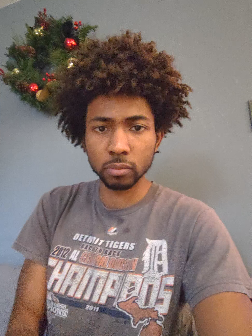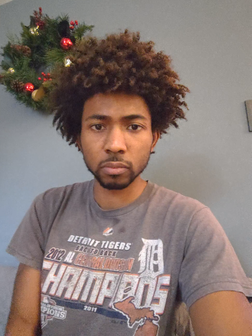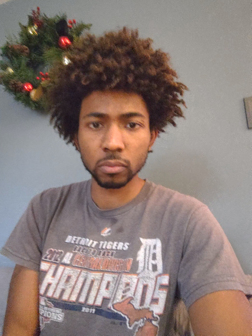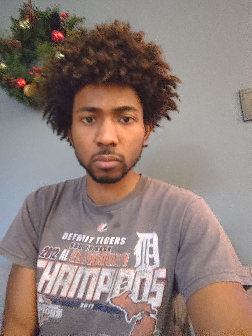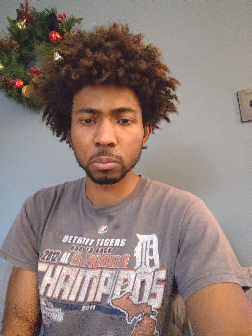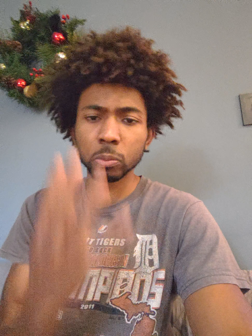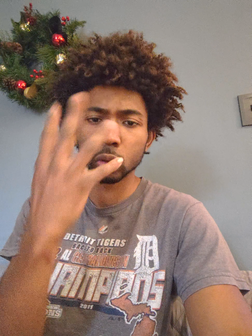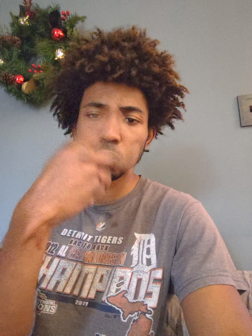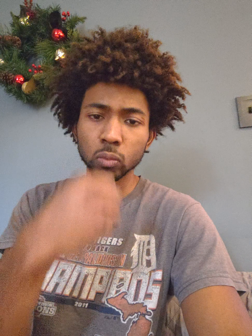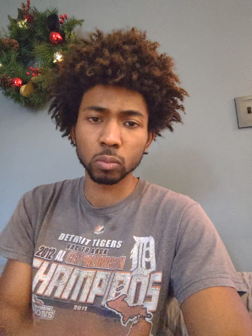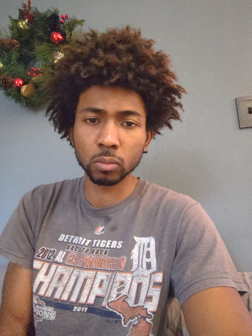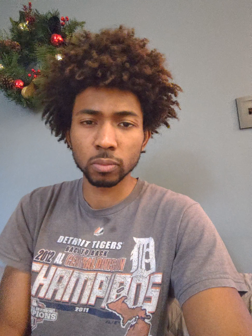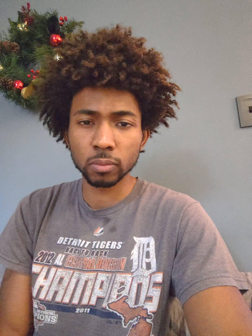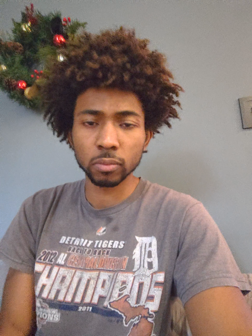pretty